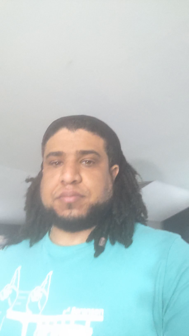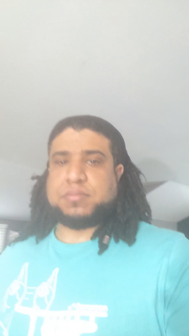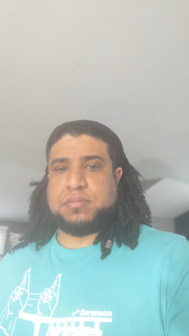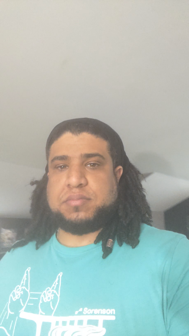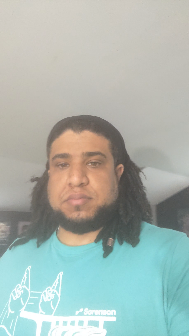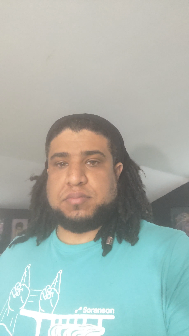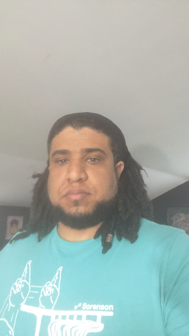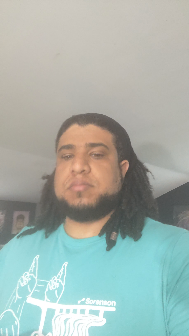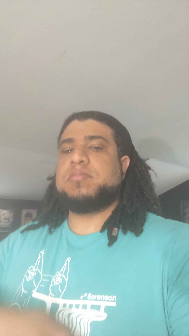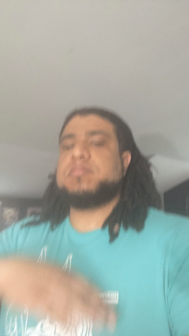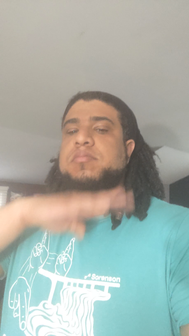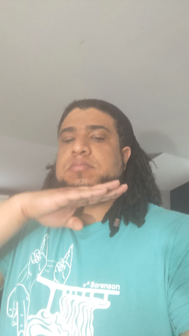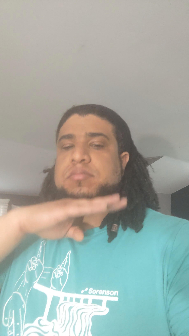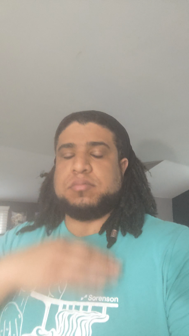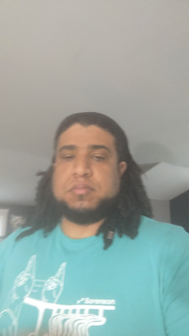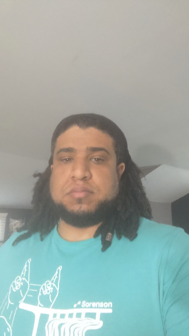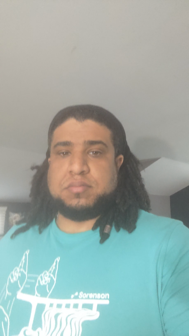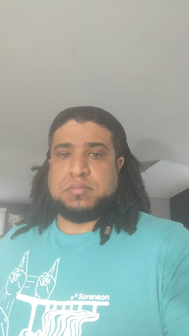full